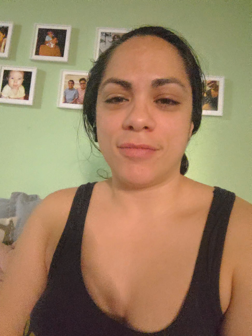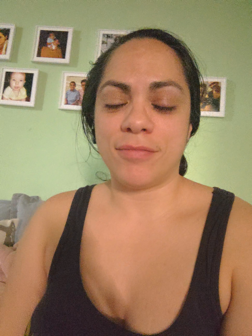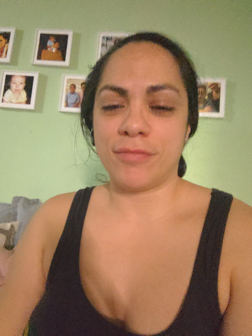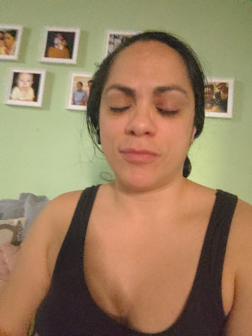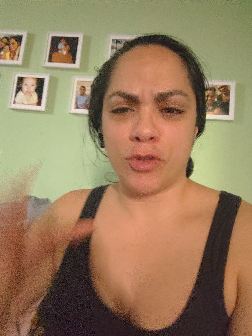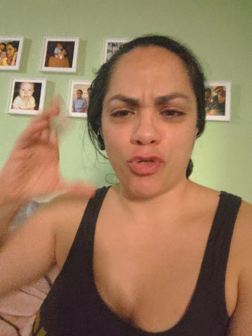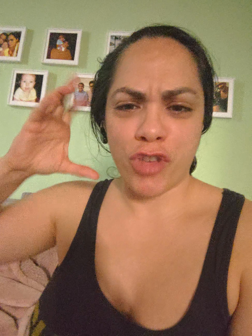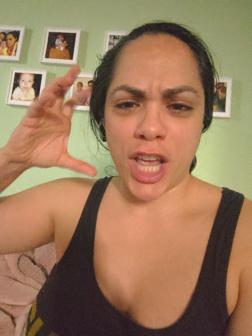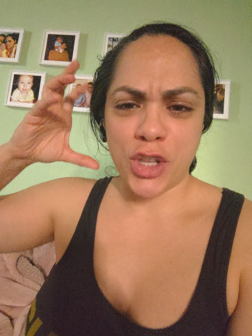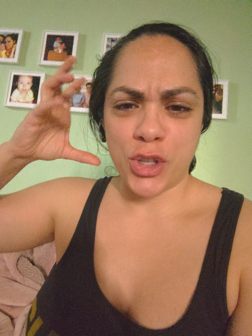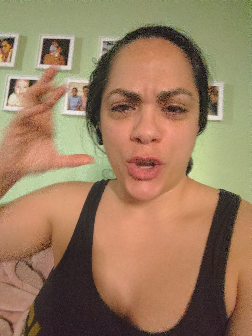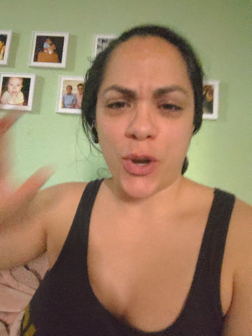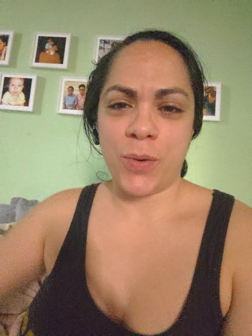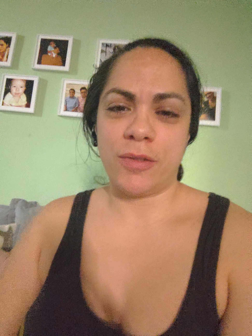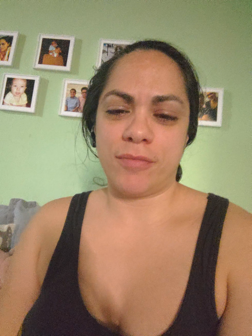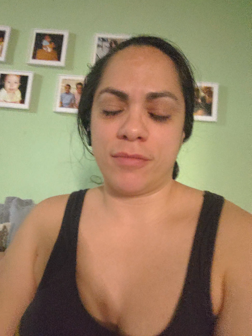radio